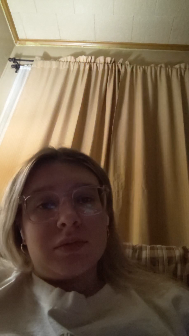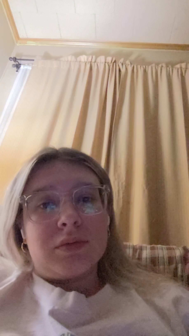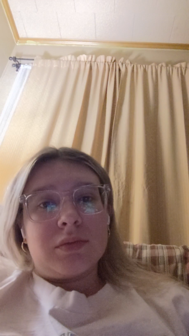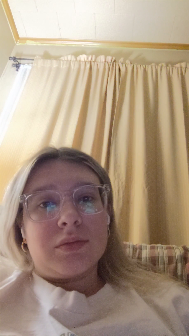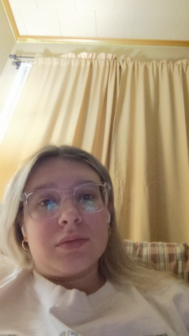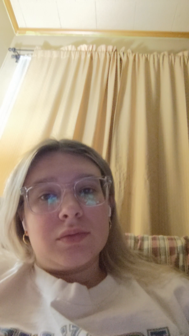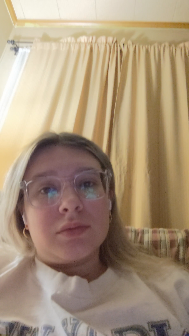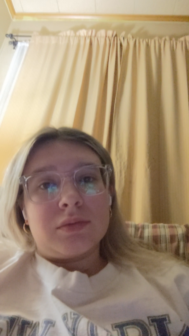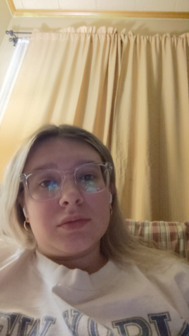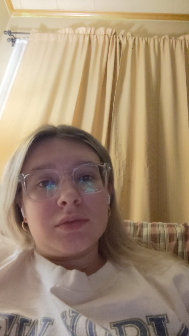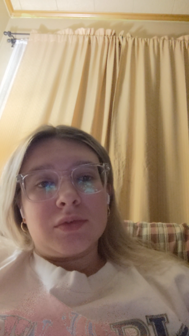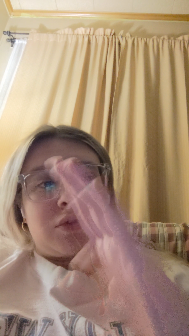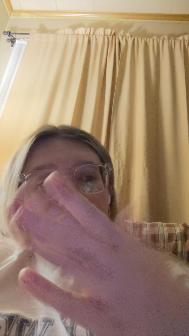share